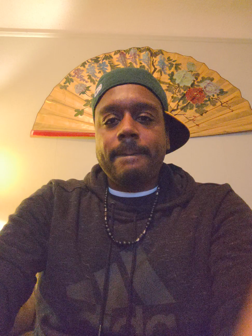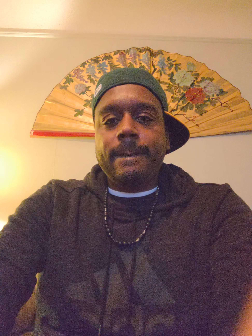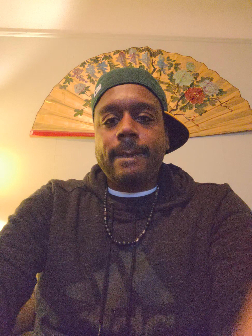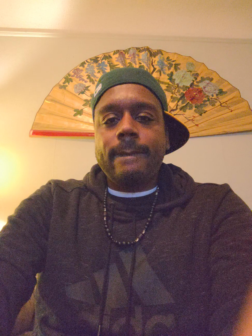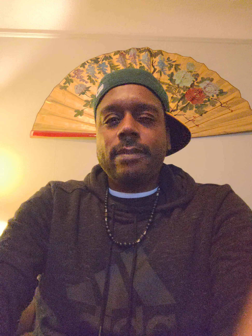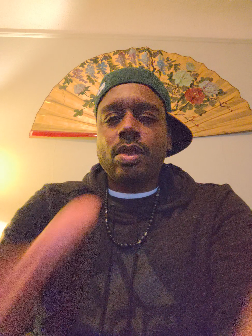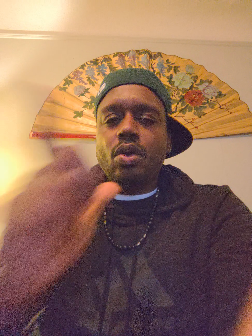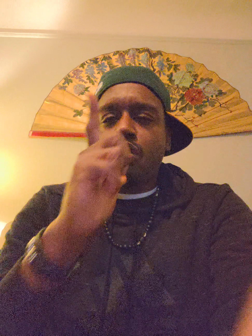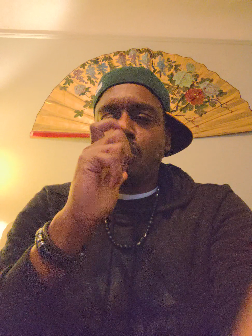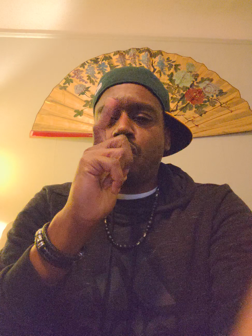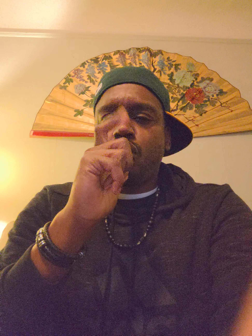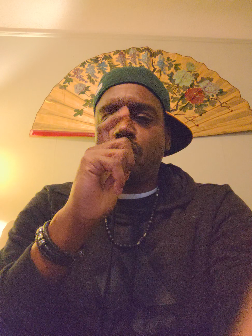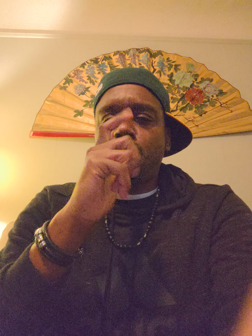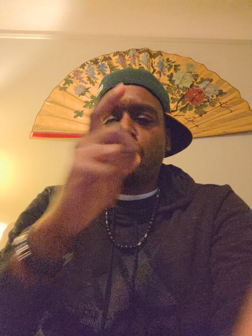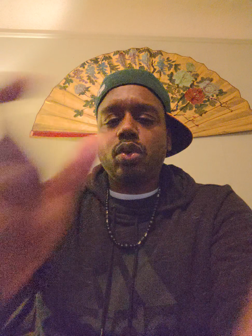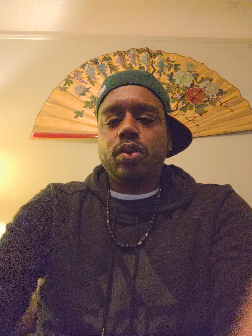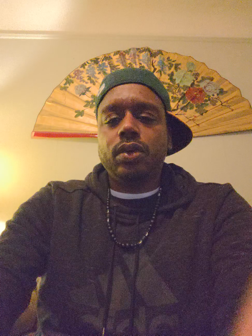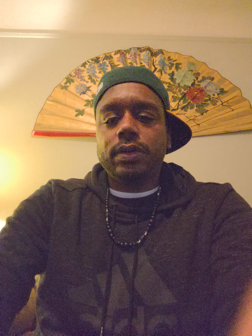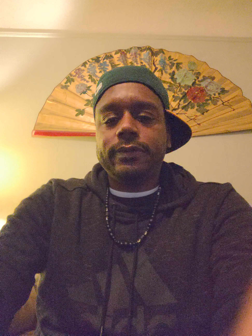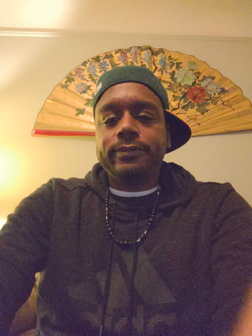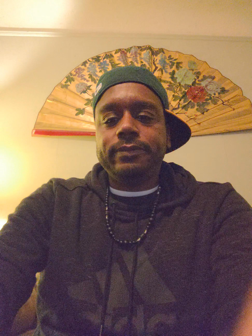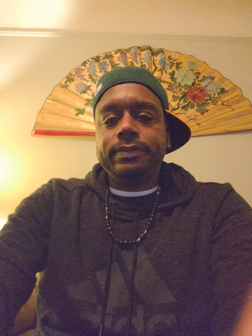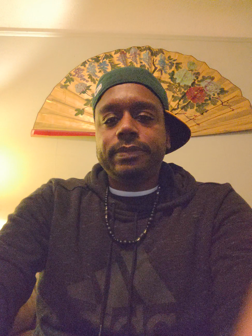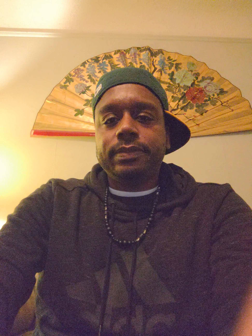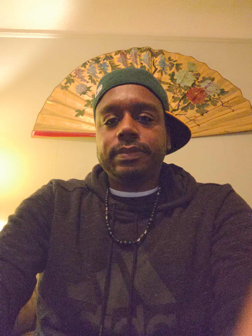who